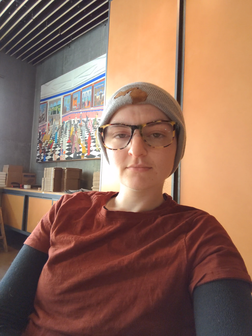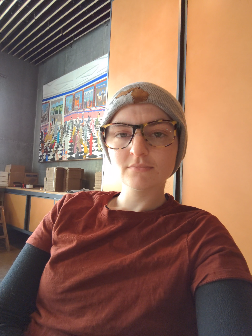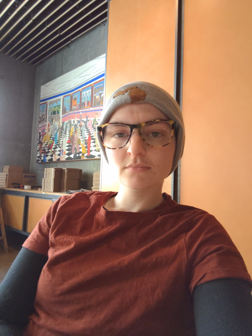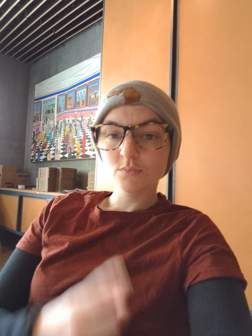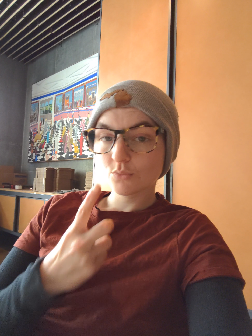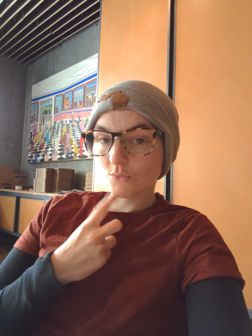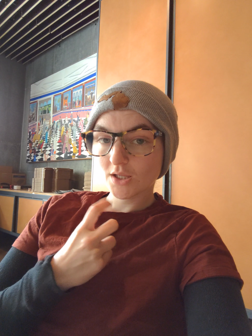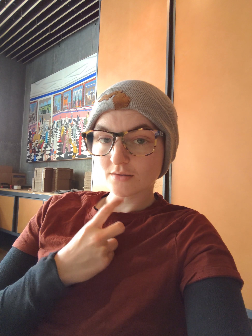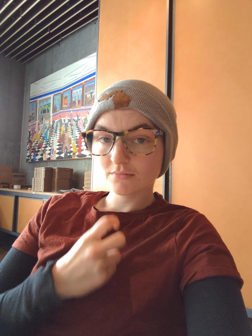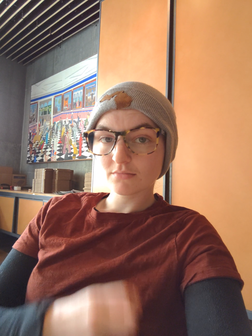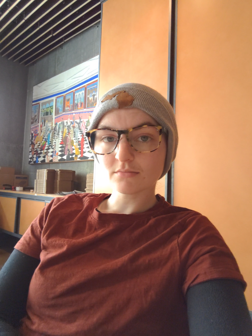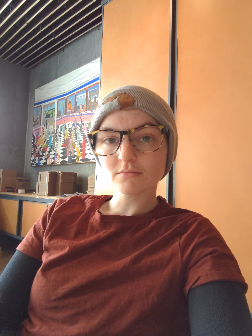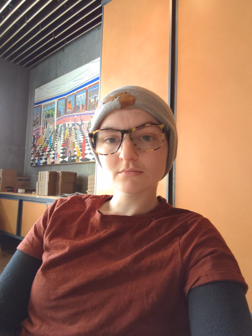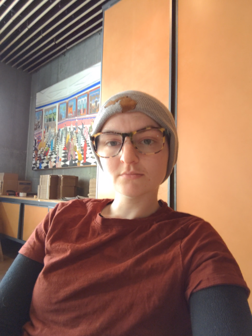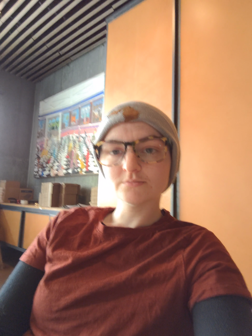red